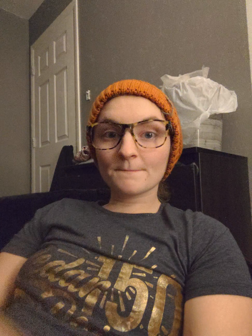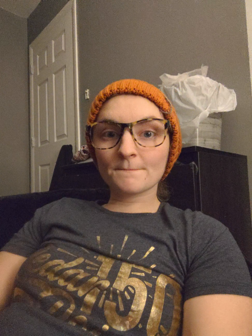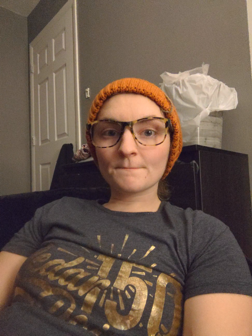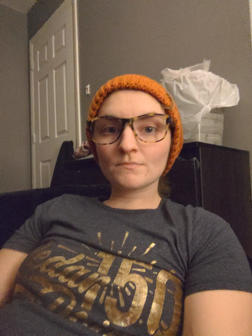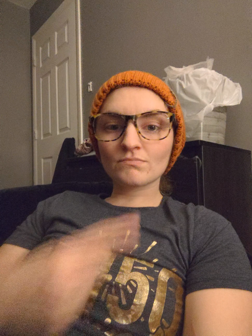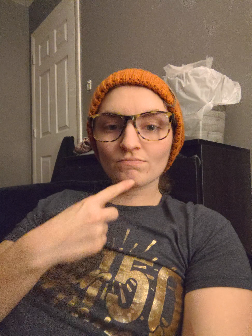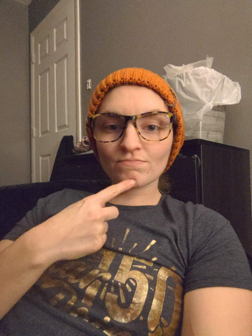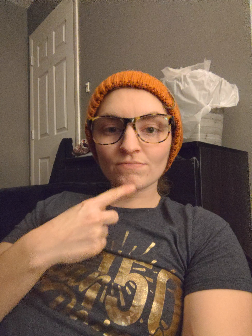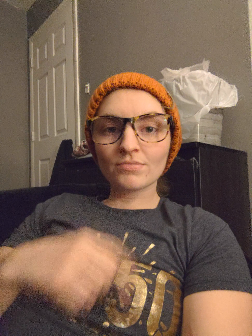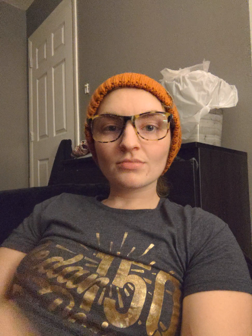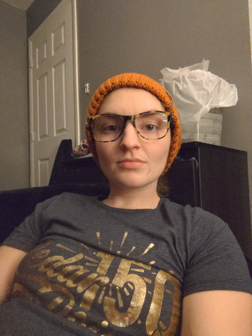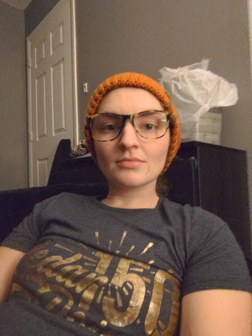chin